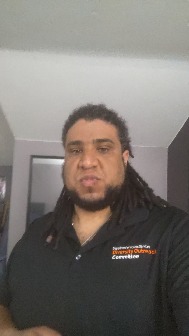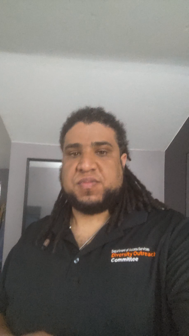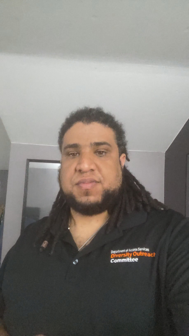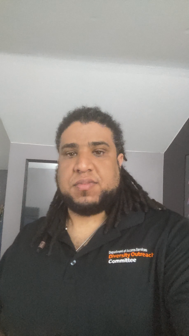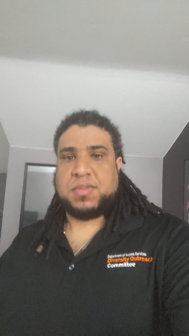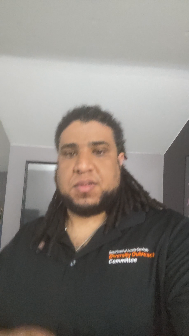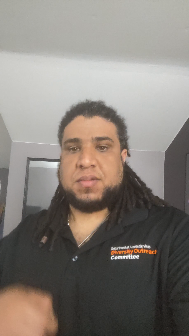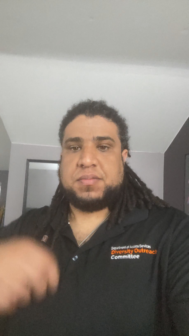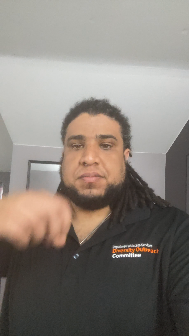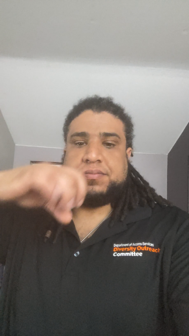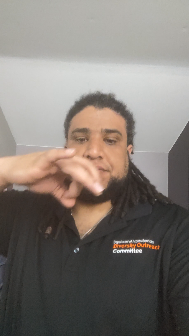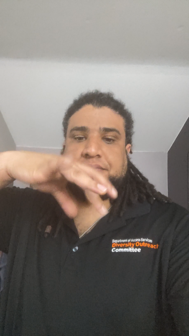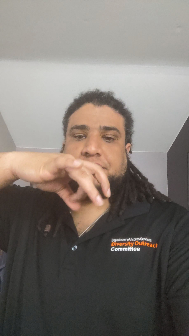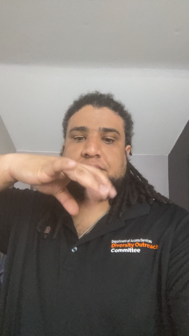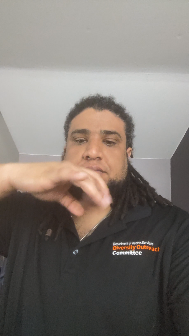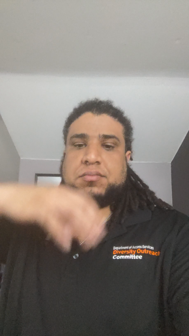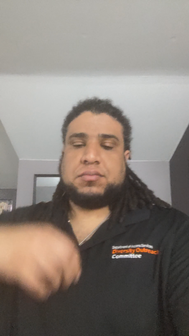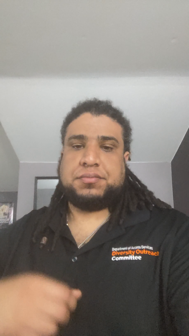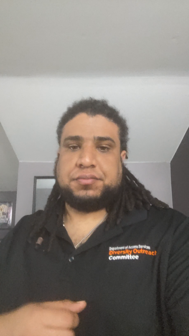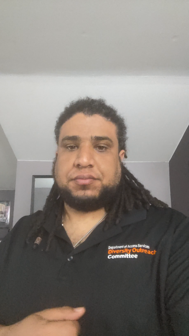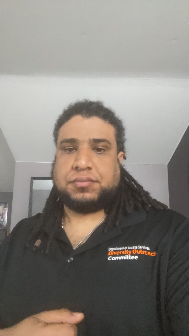pumpkin